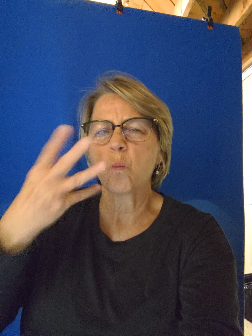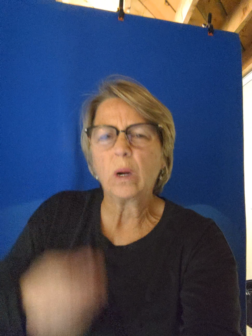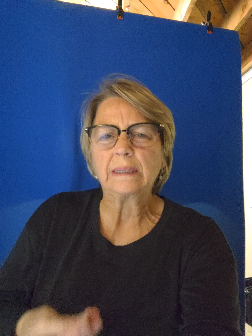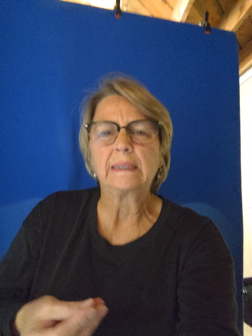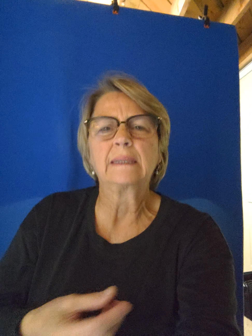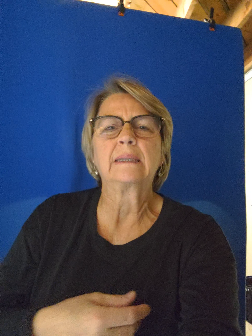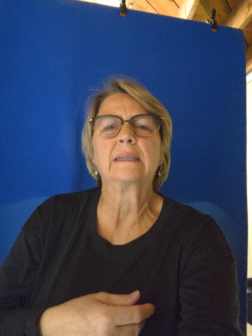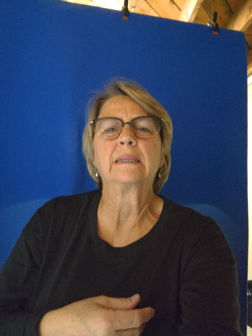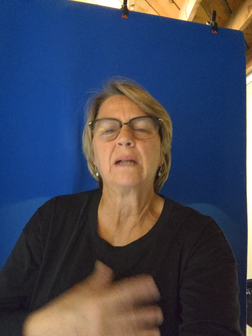wet